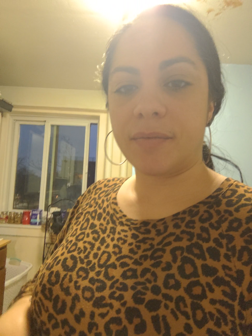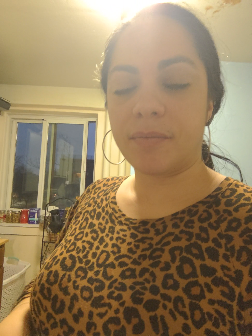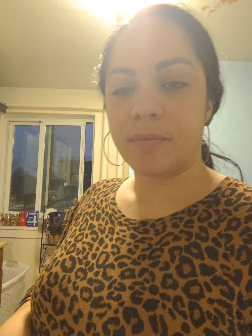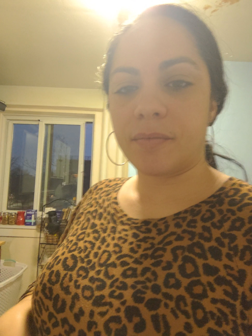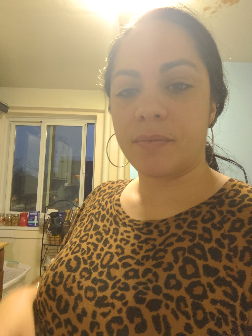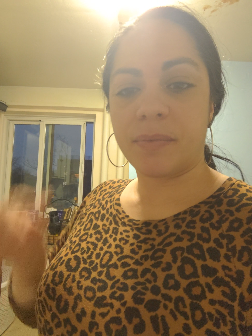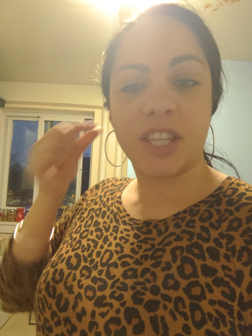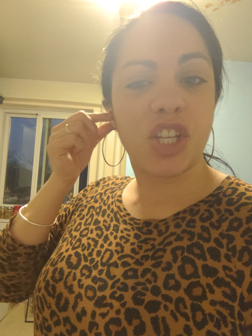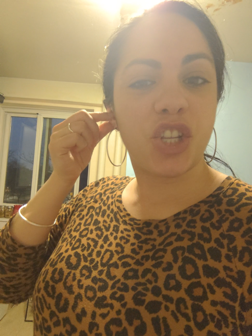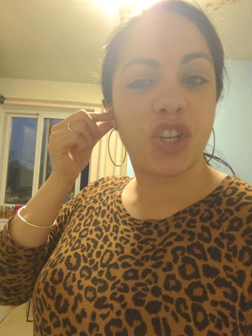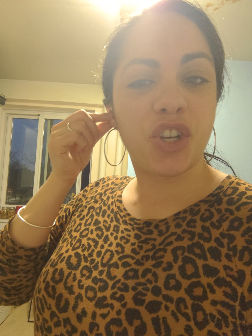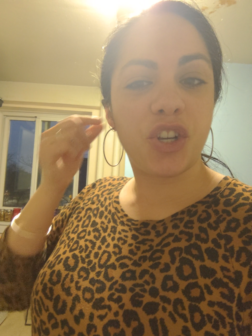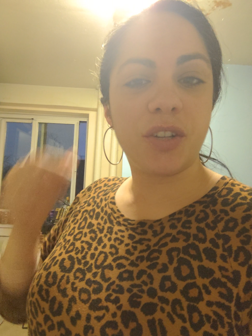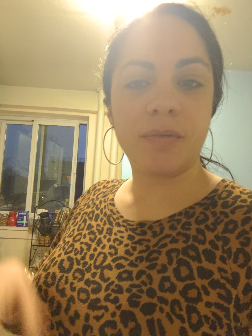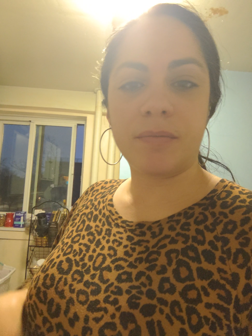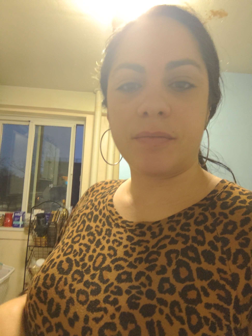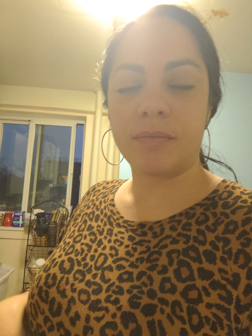ear